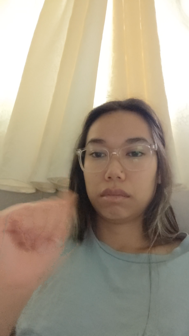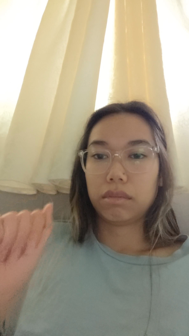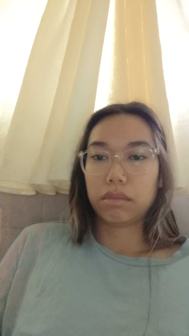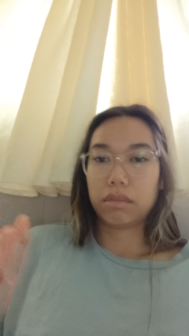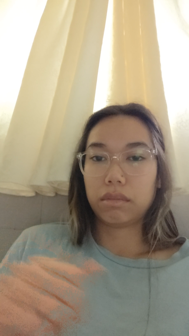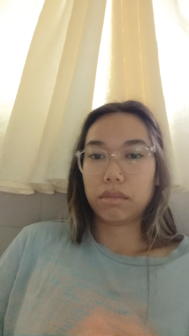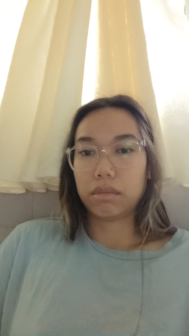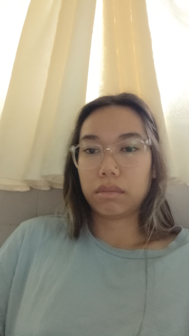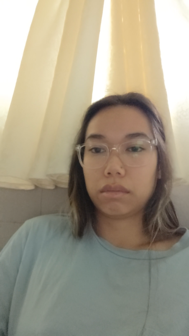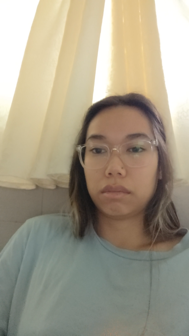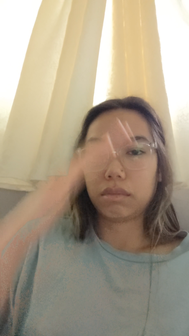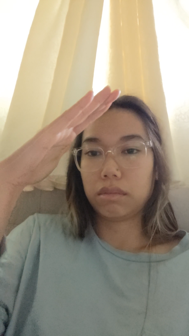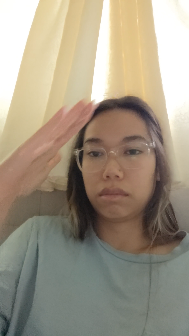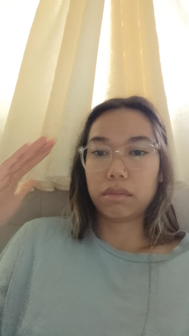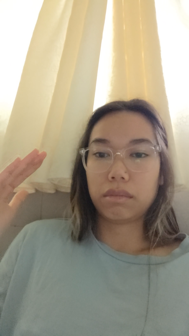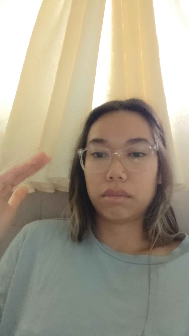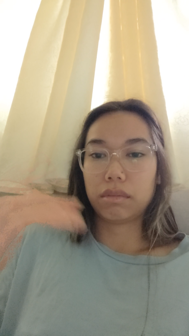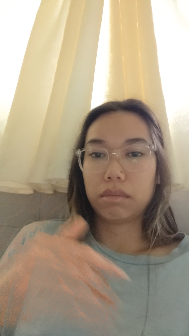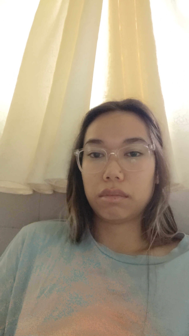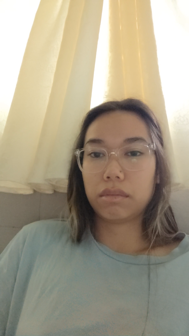roof